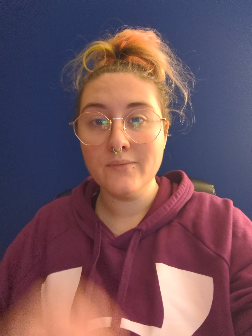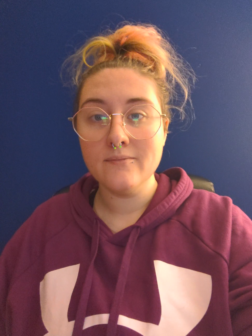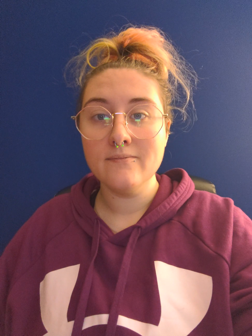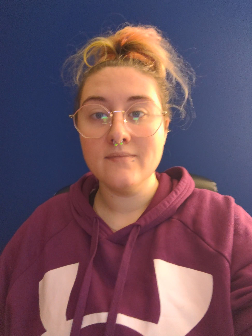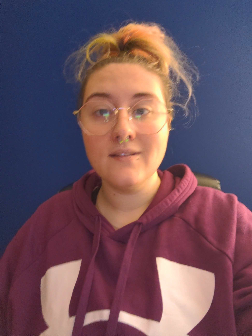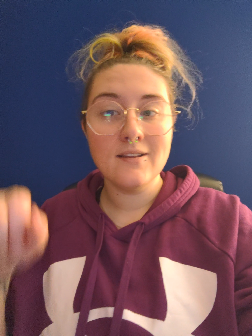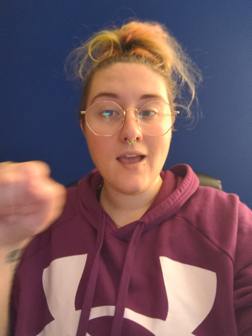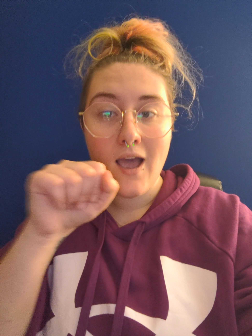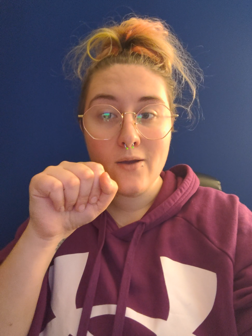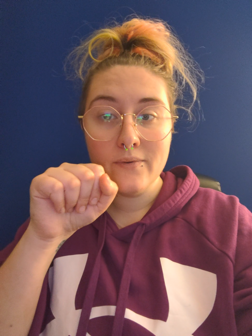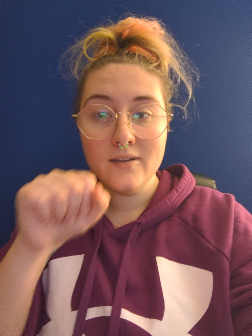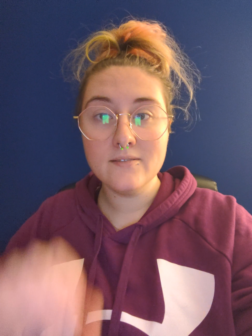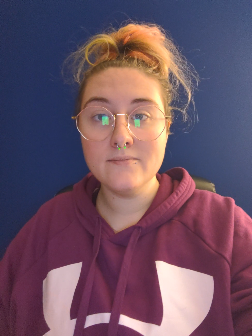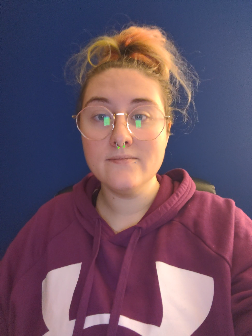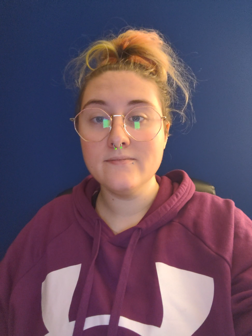carrot